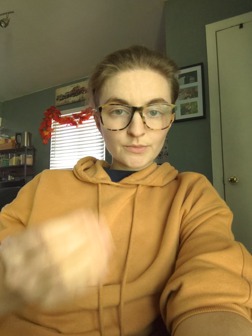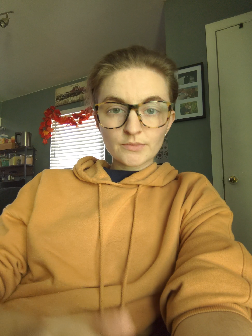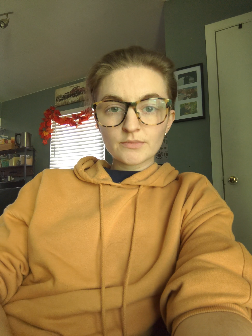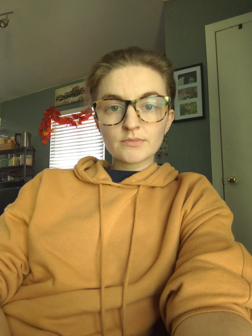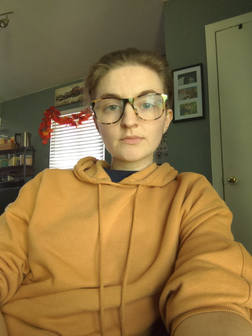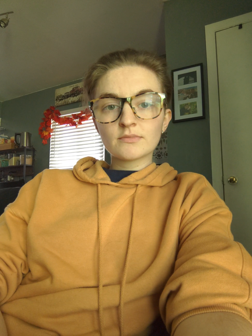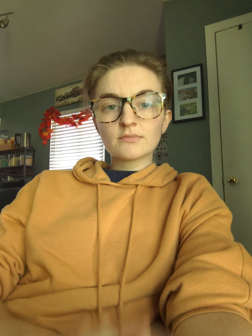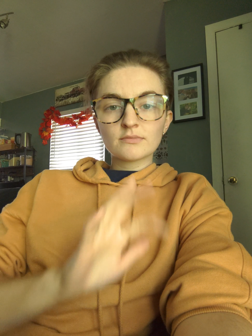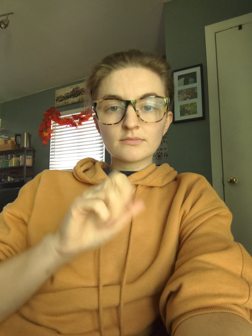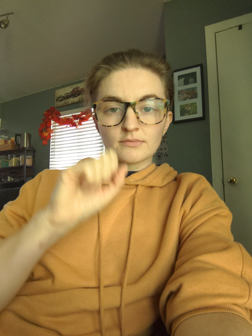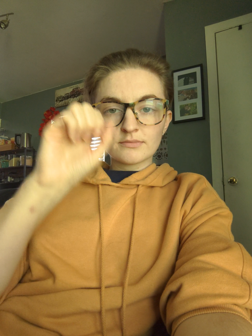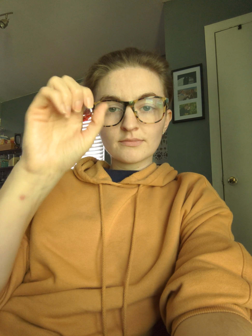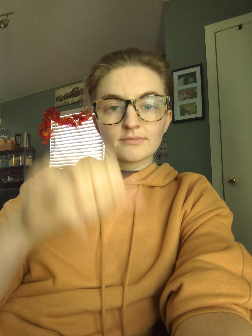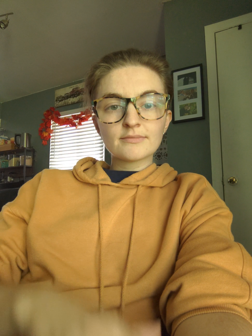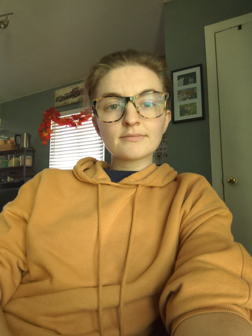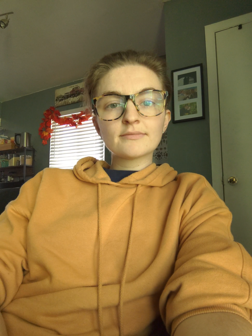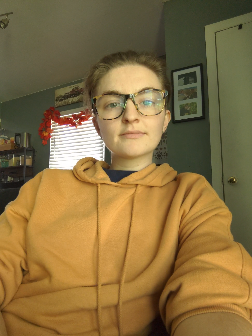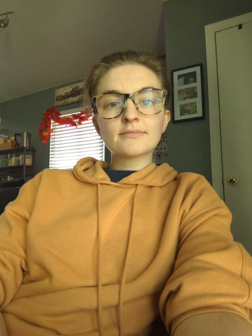climb